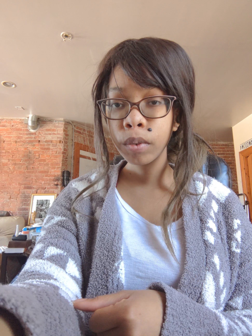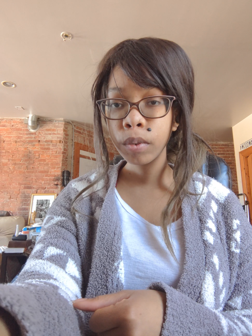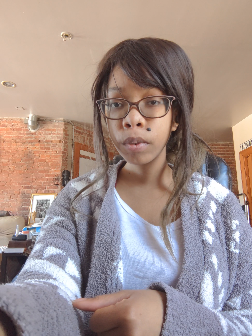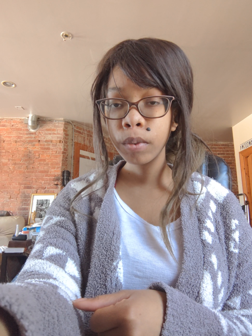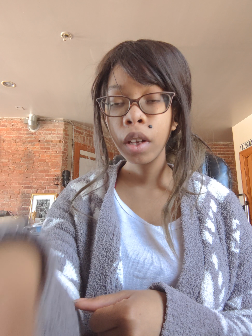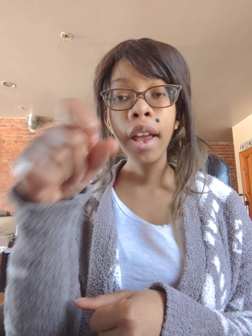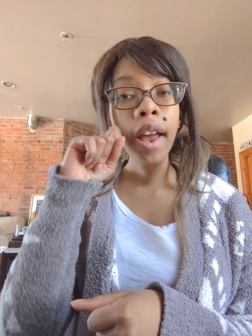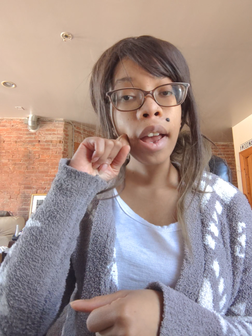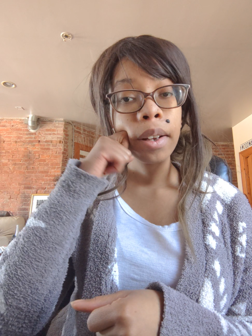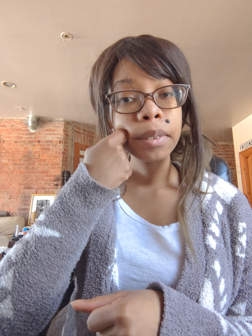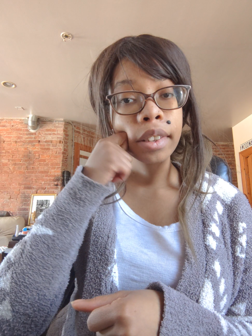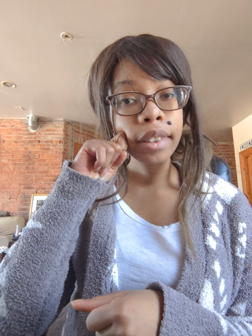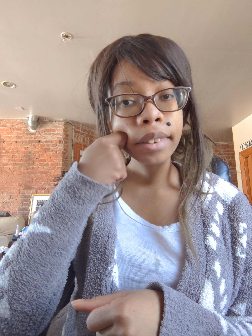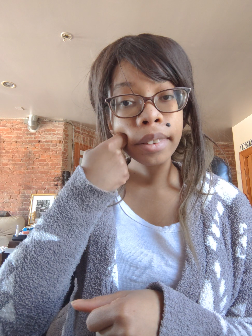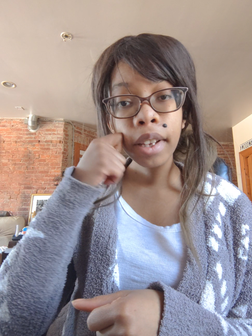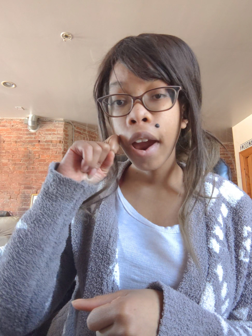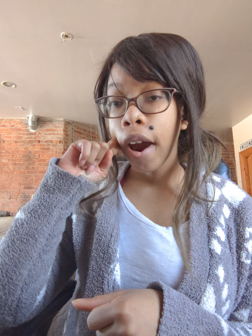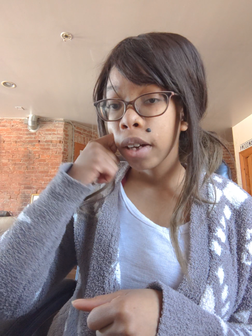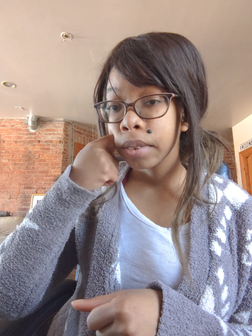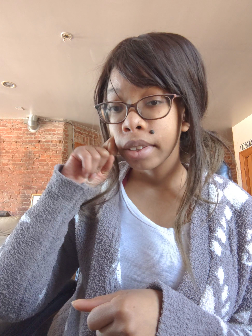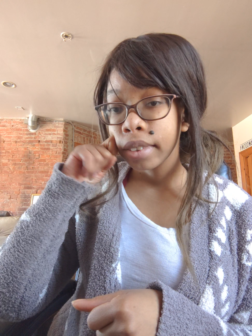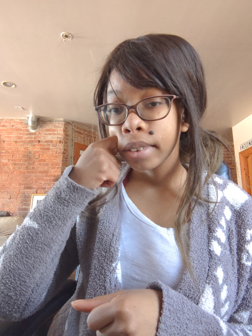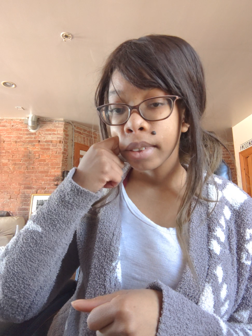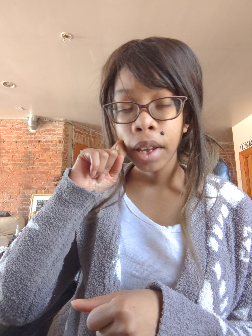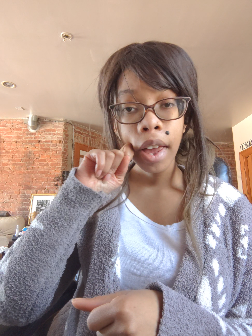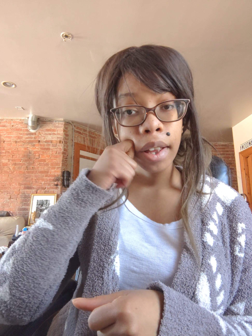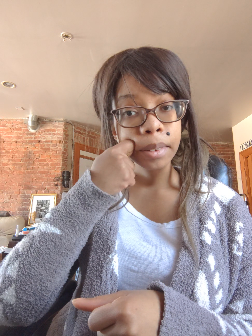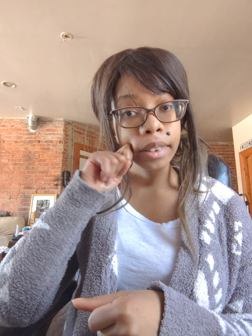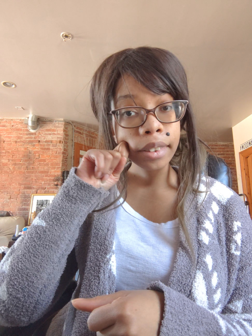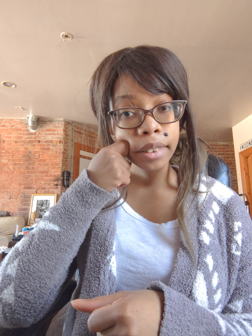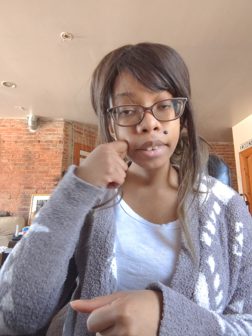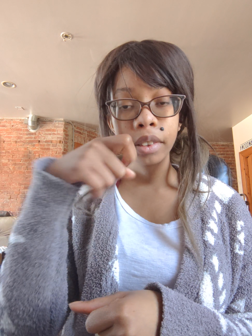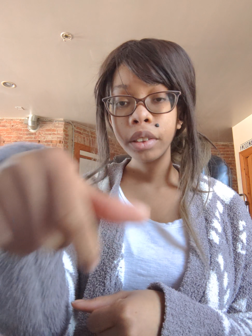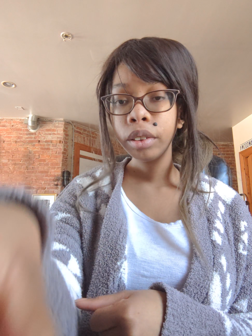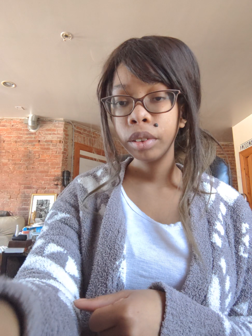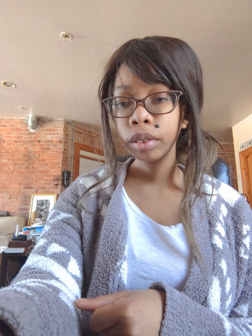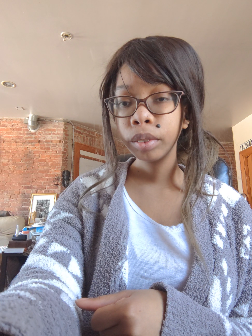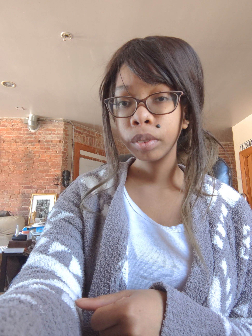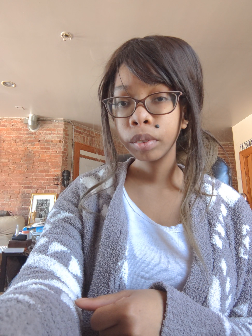apple